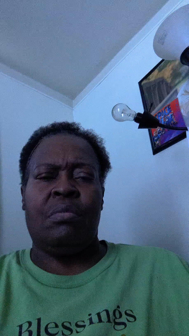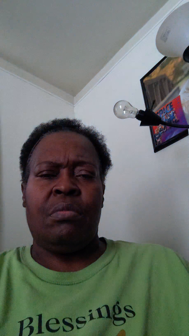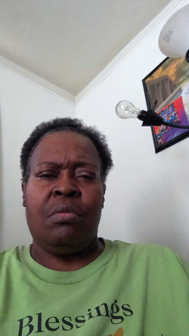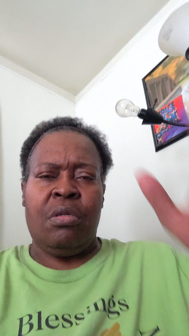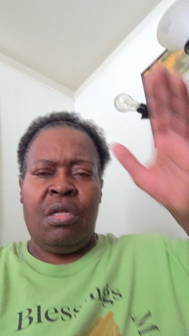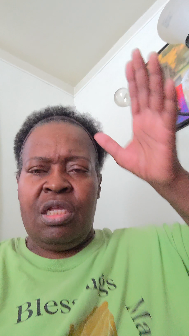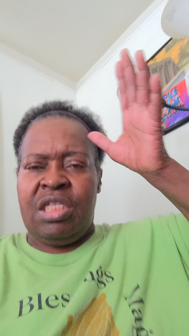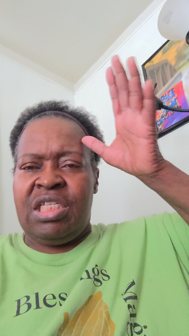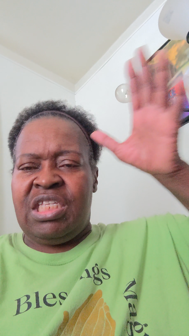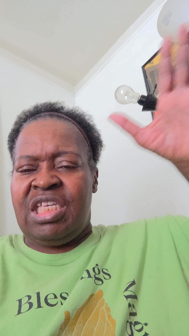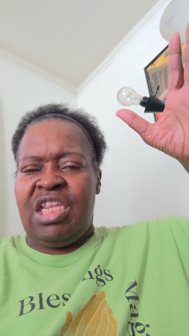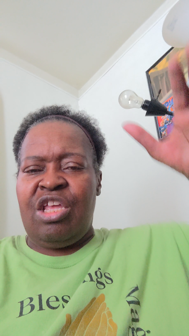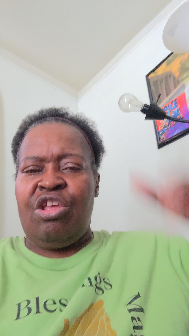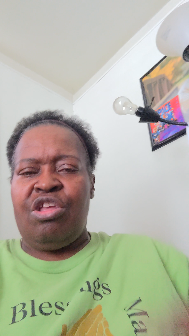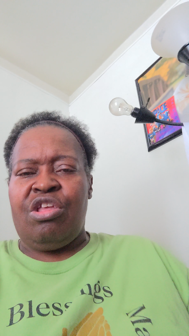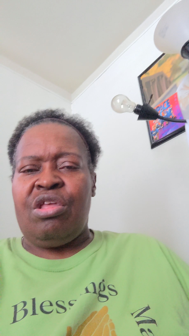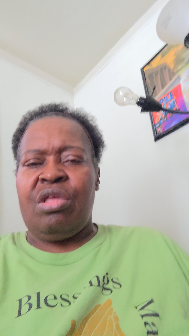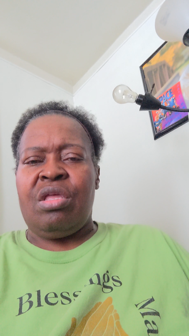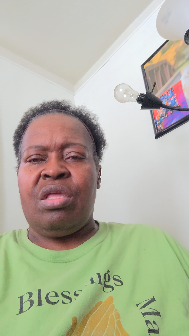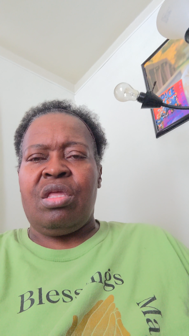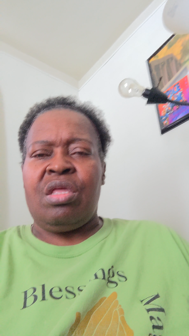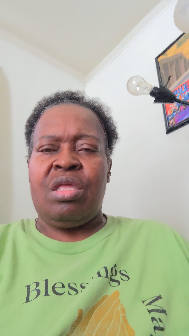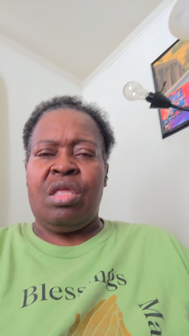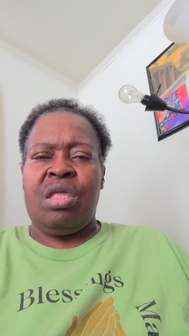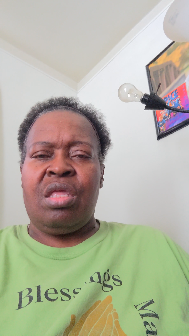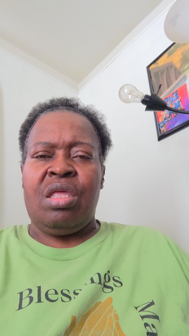deer